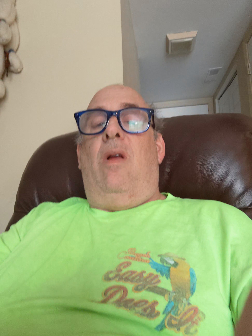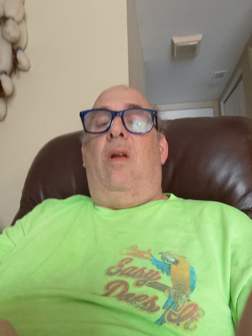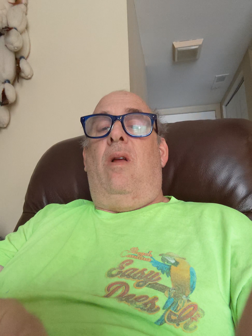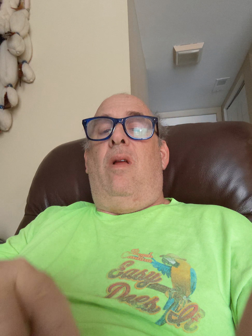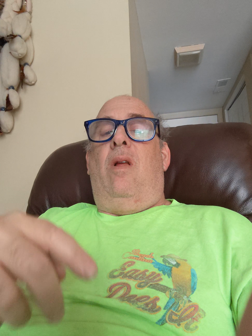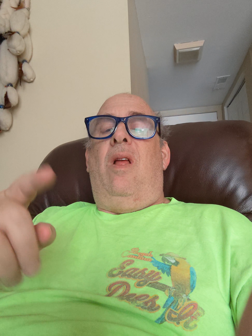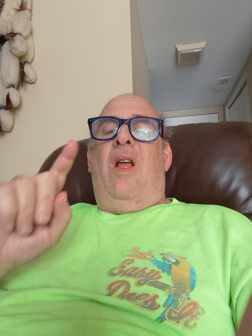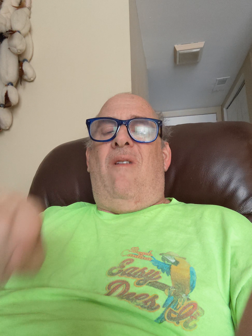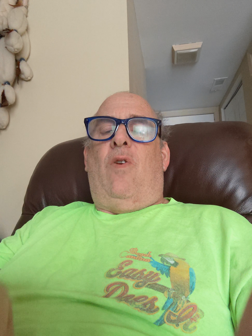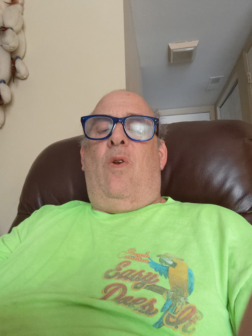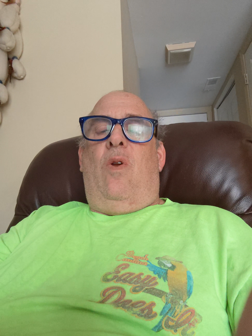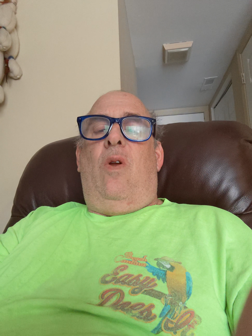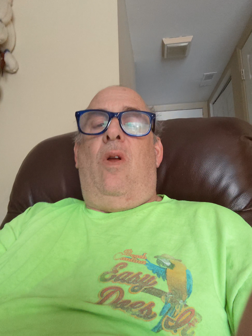have to